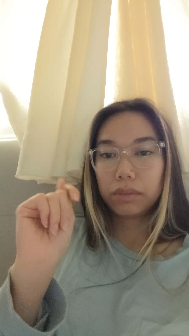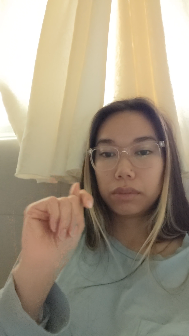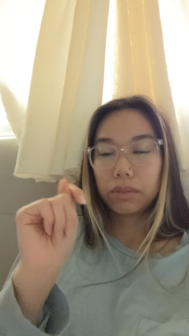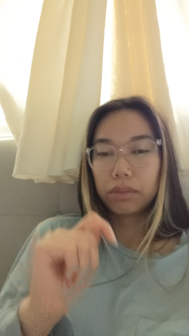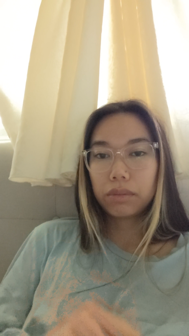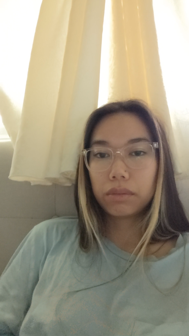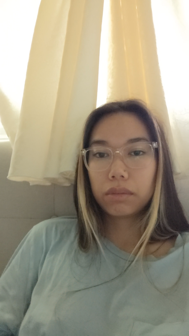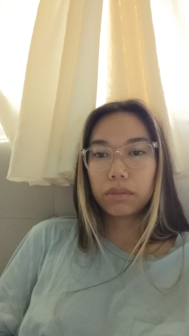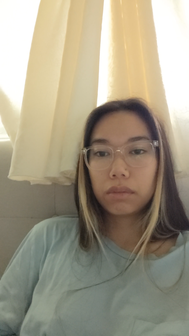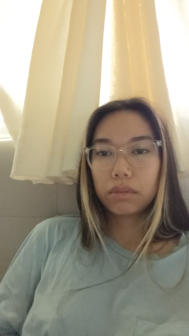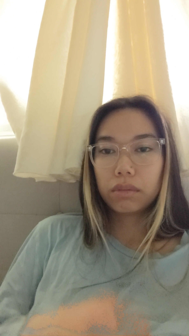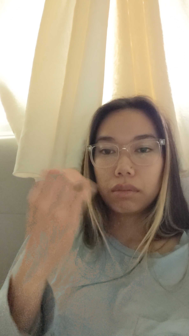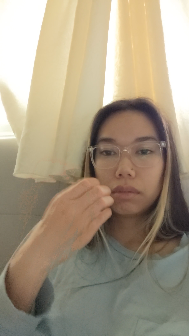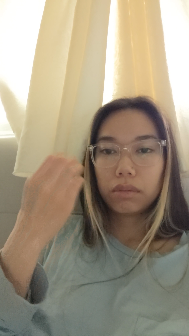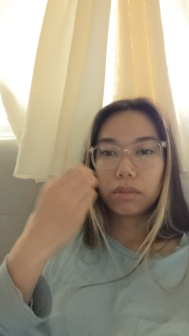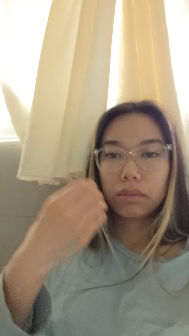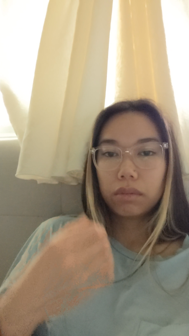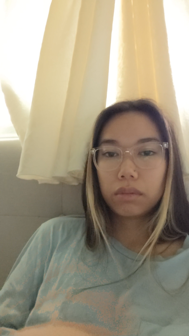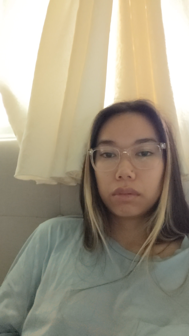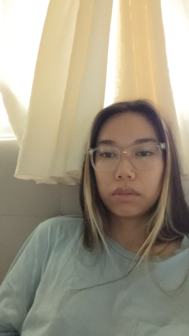shake